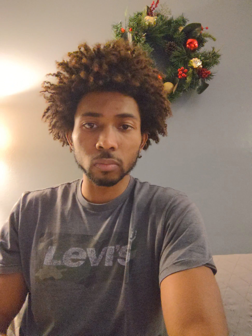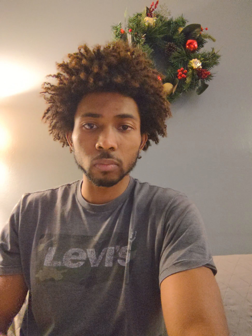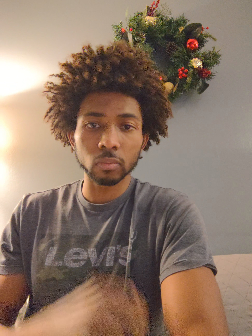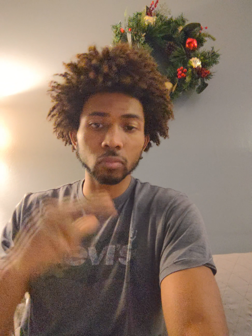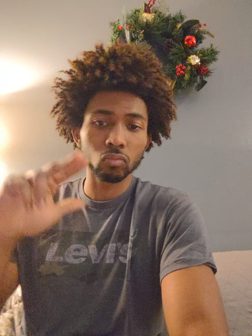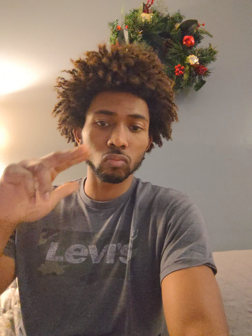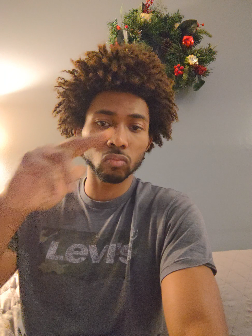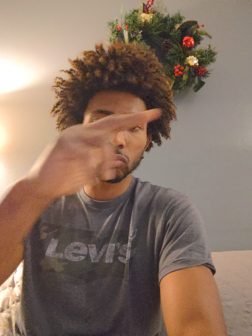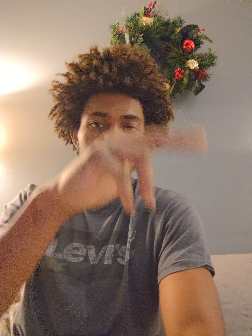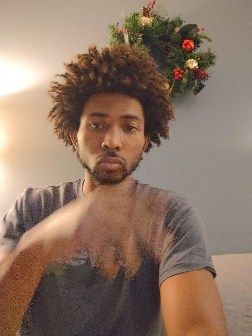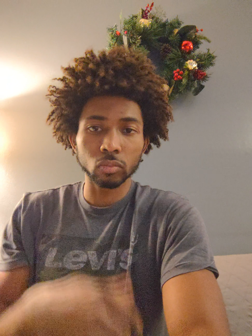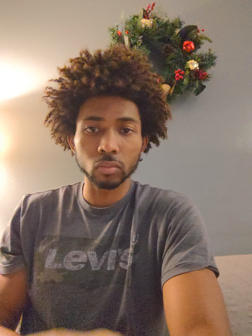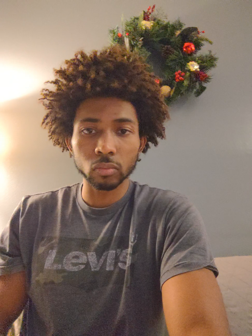helicopter